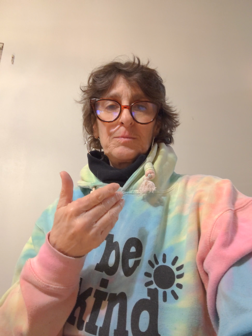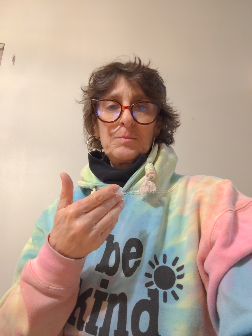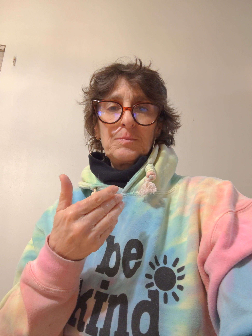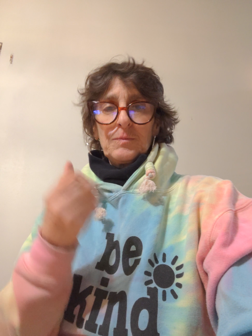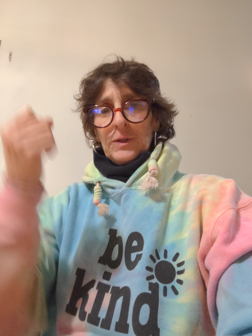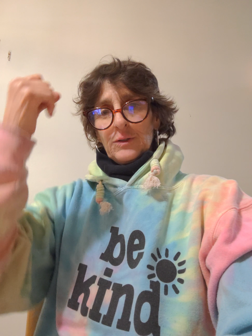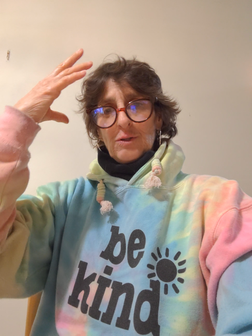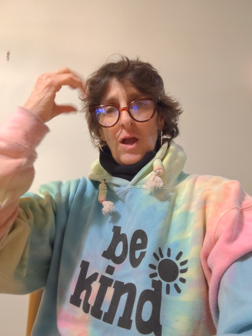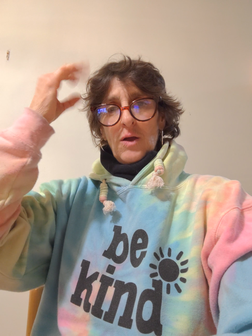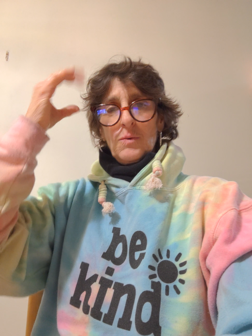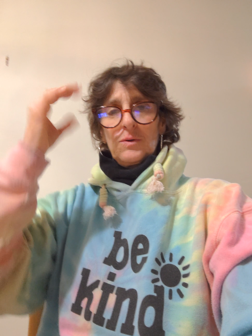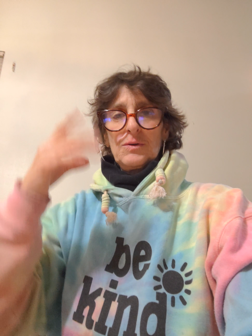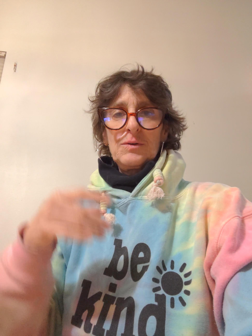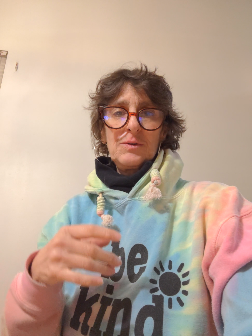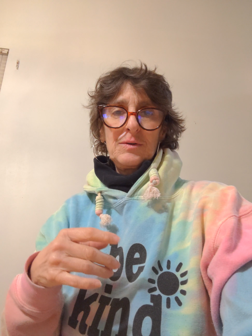shower